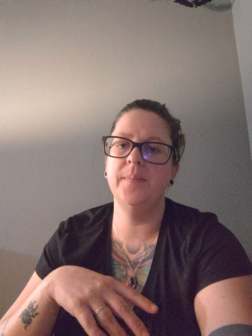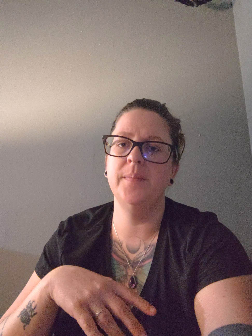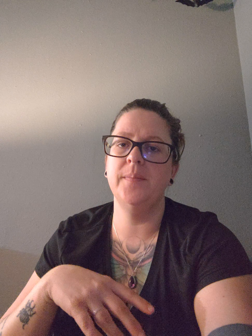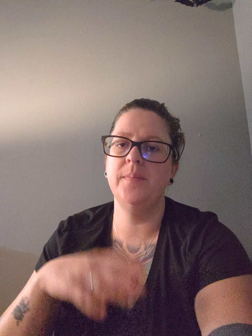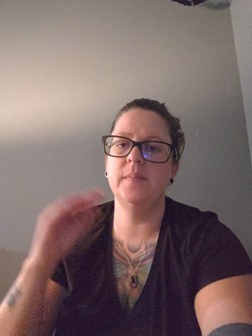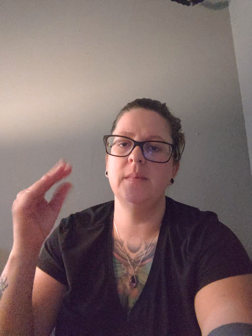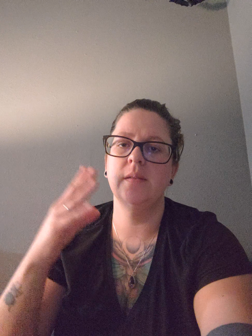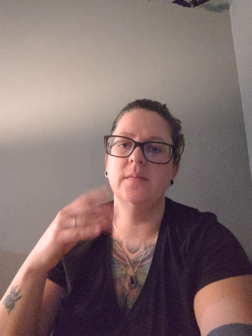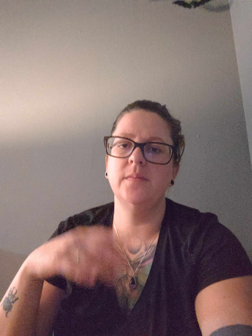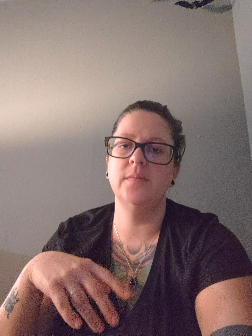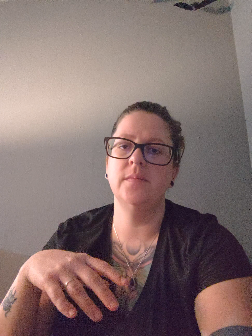sun